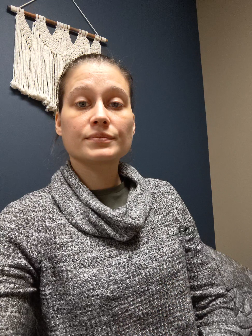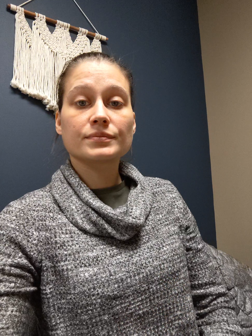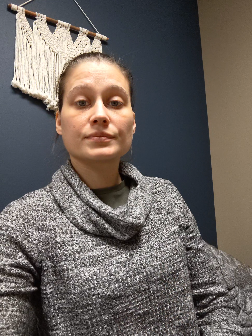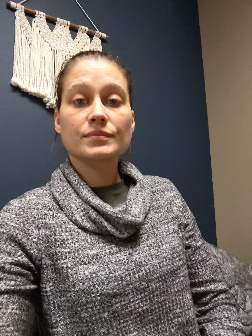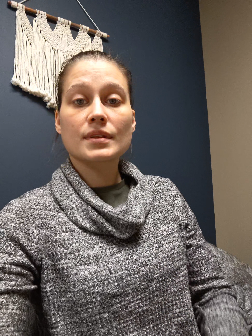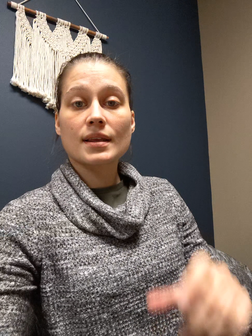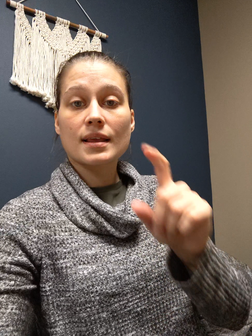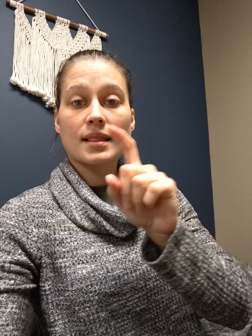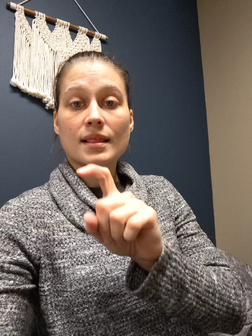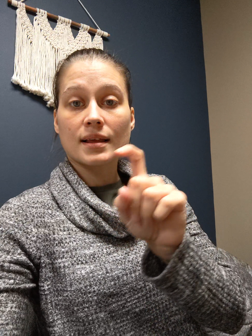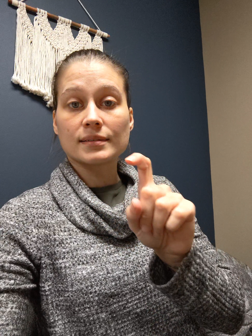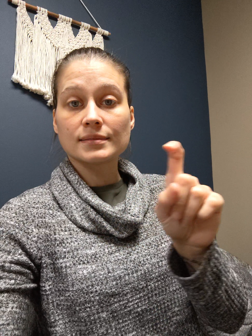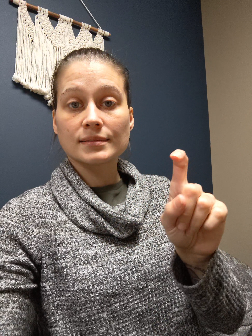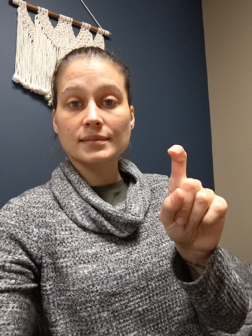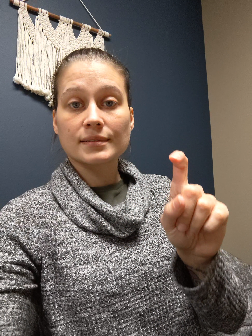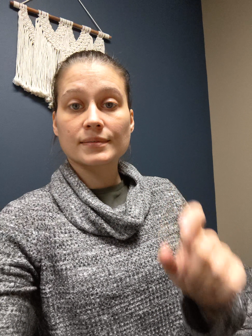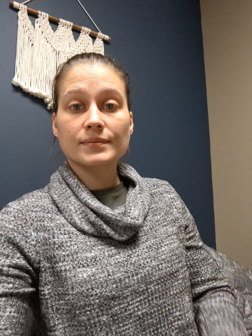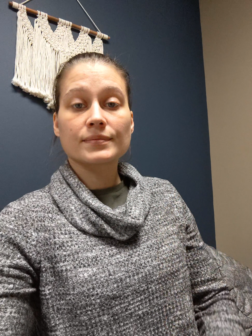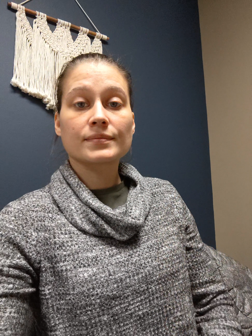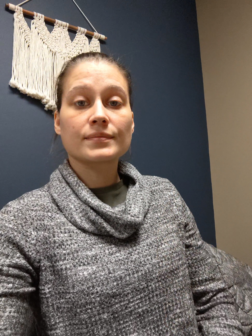closet